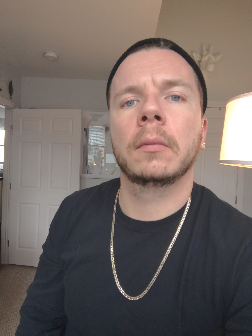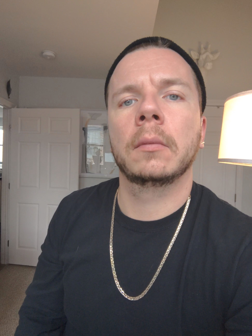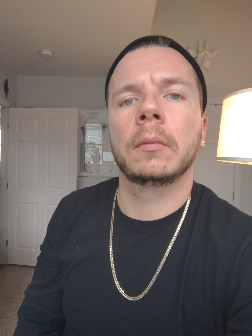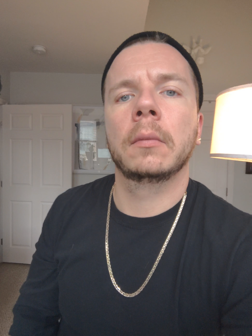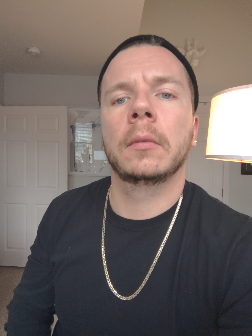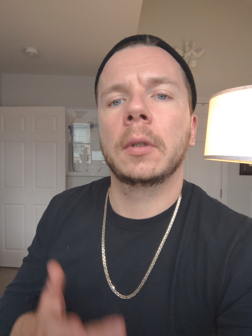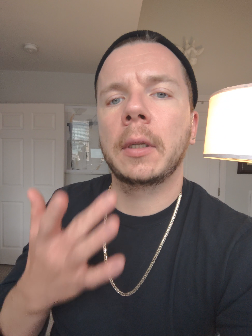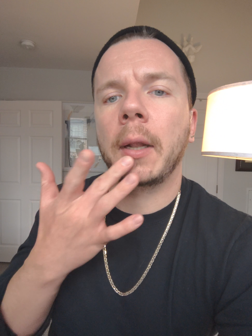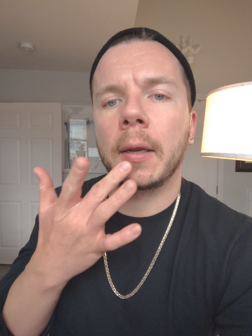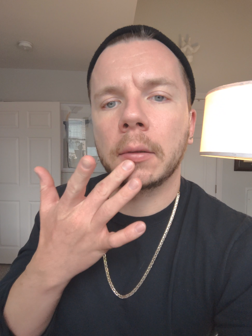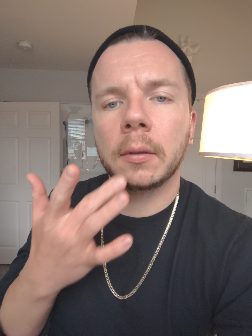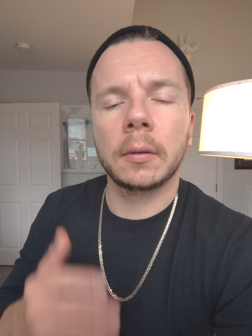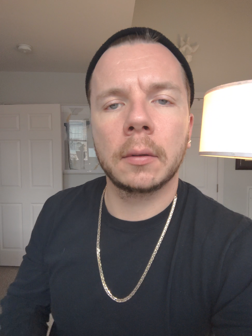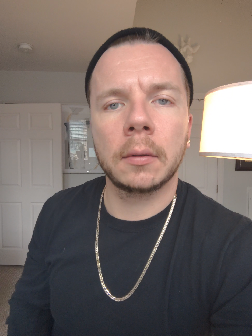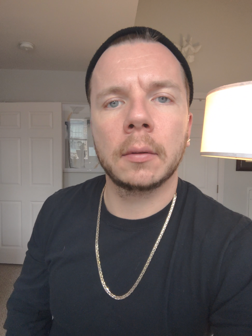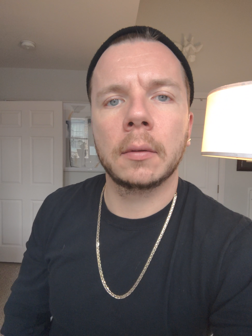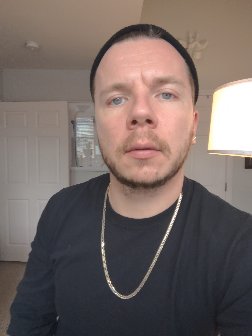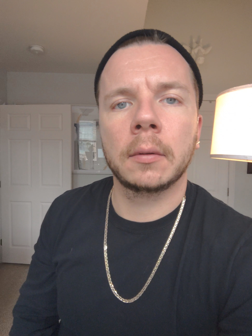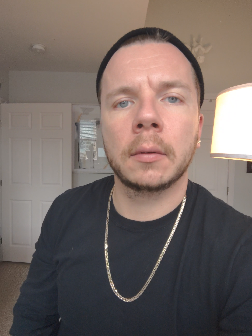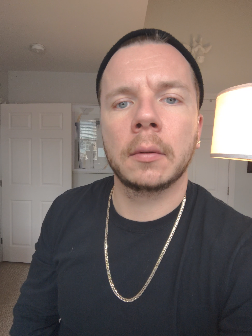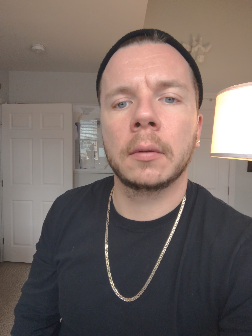taste